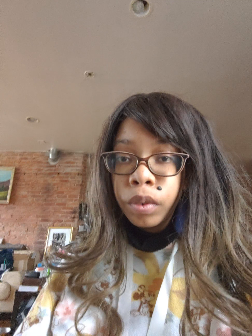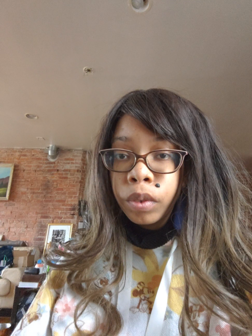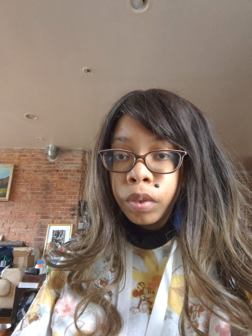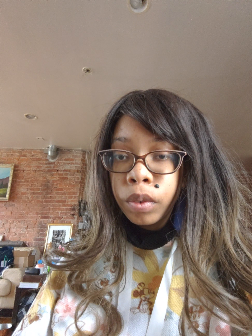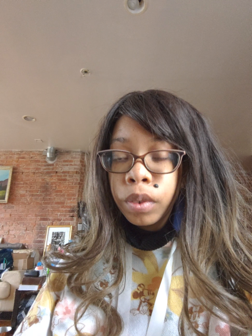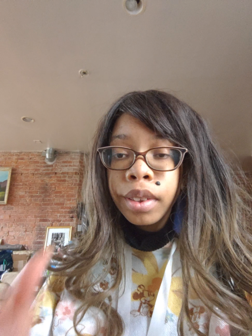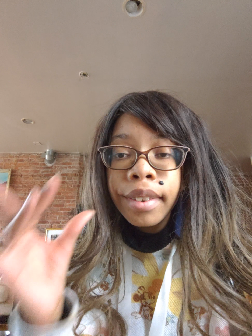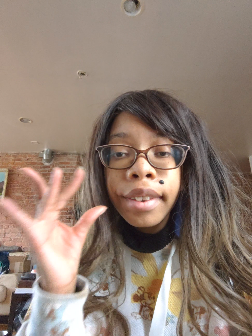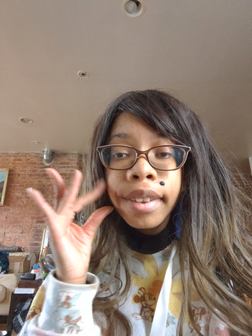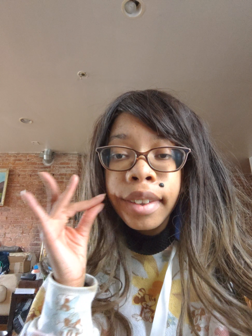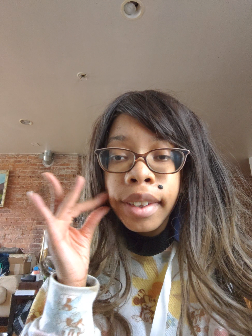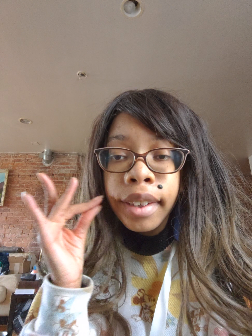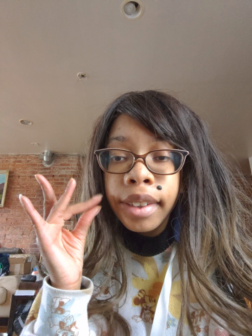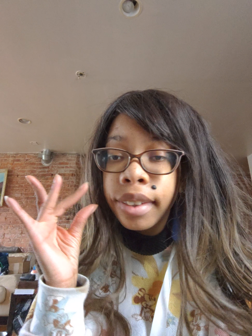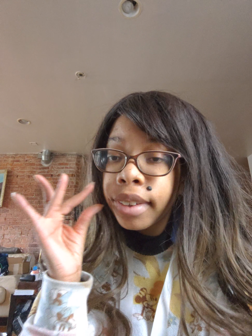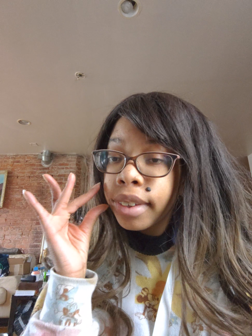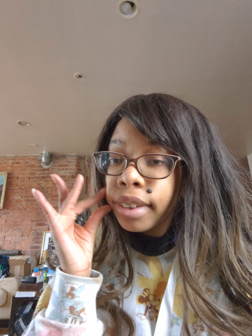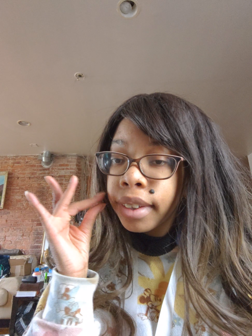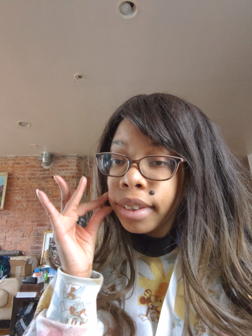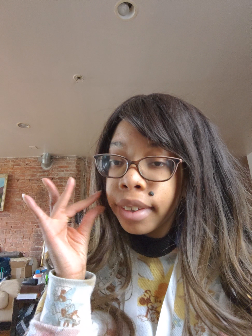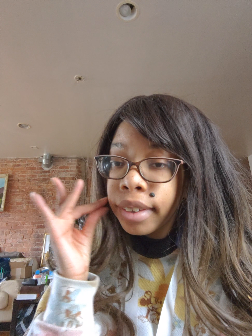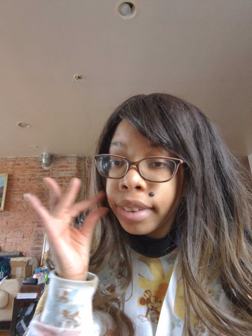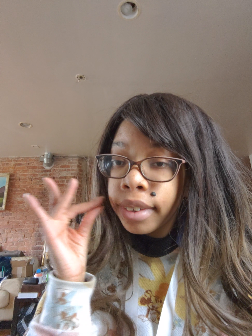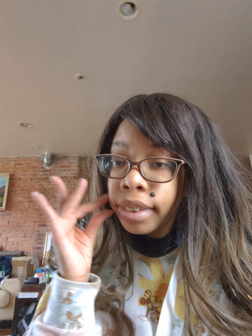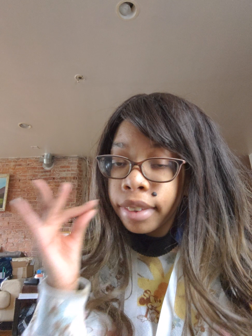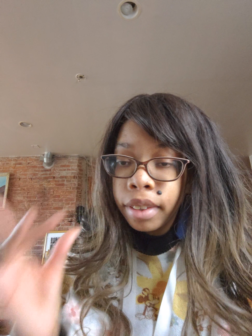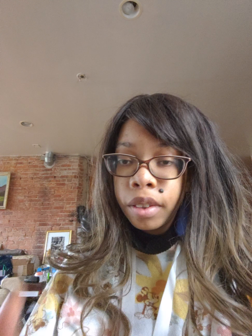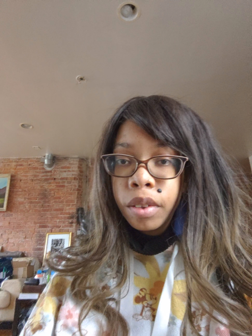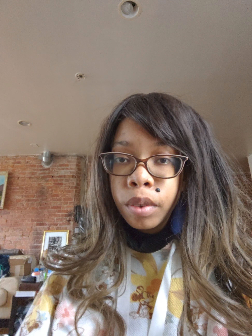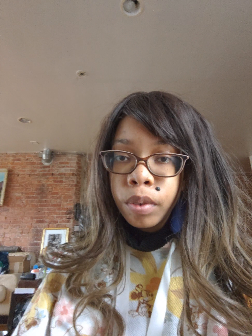kitty